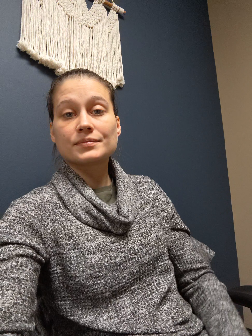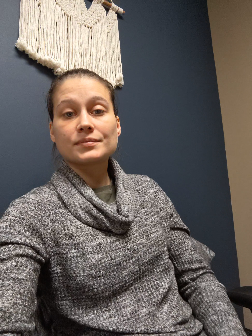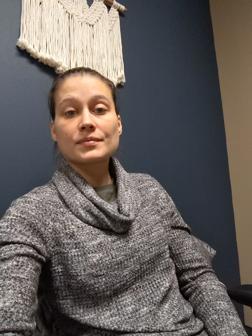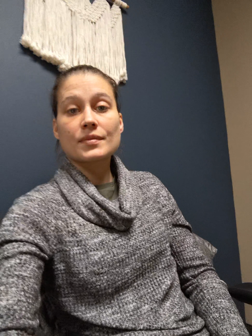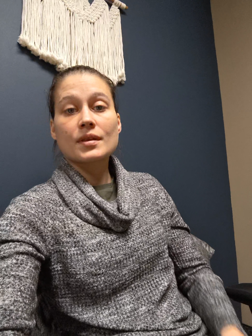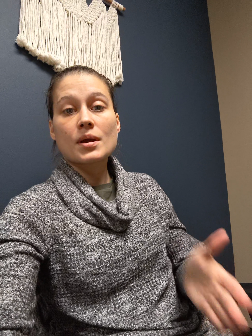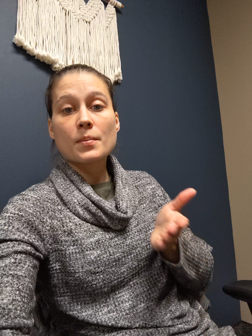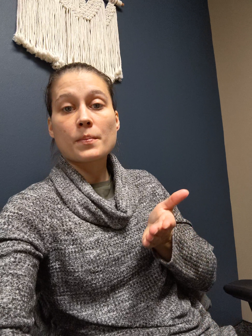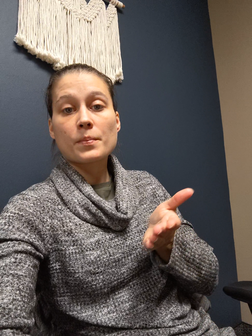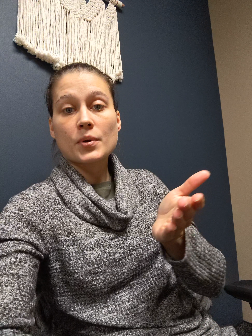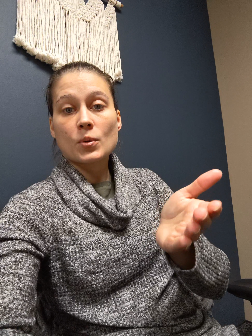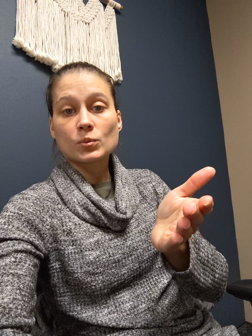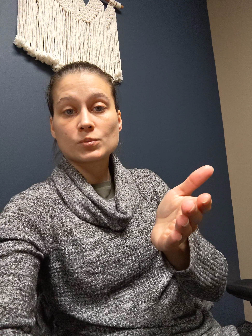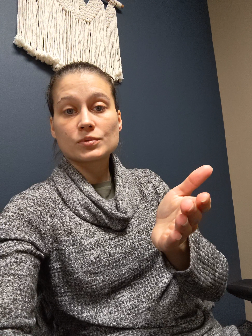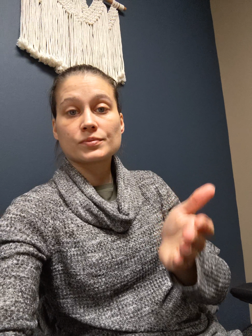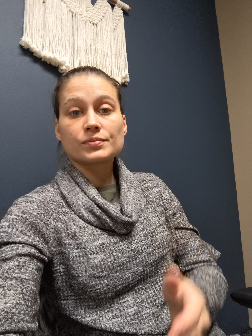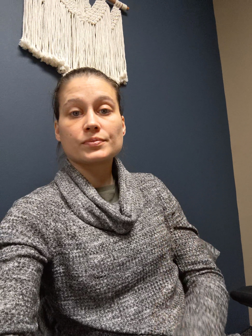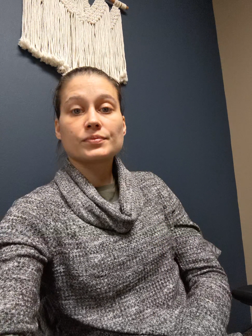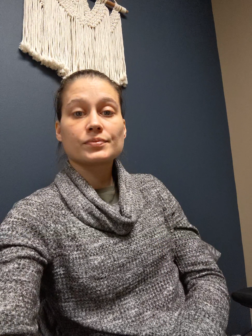boat